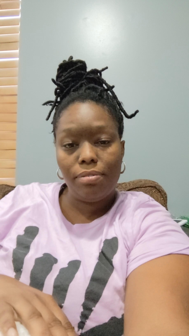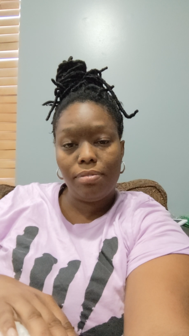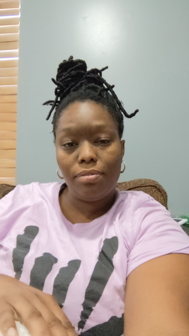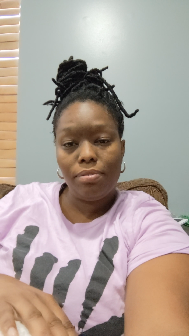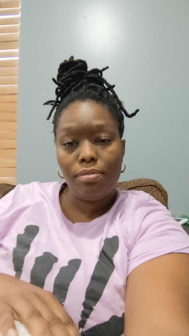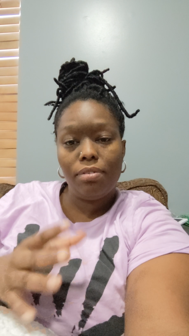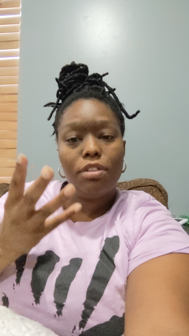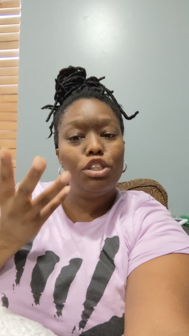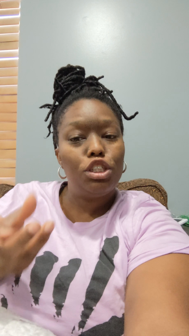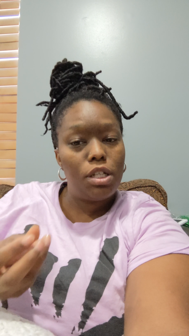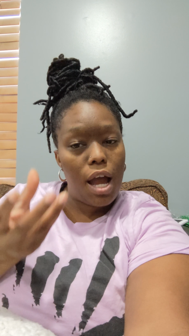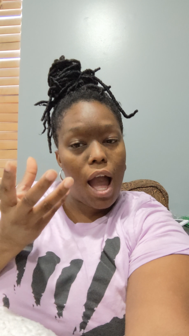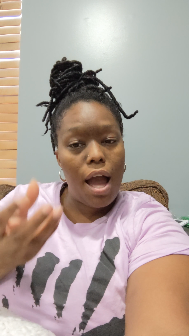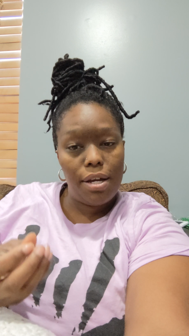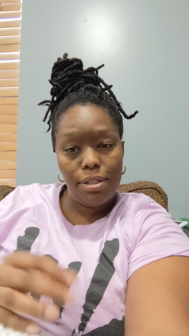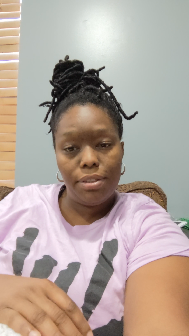gentle